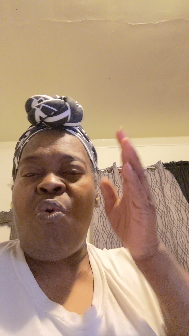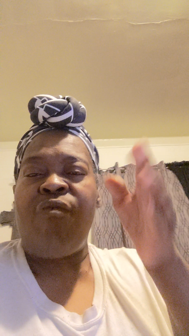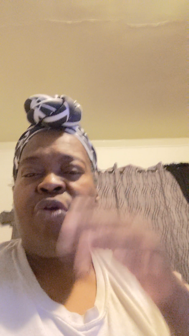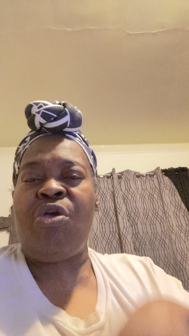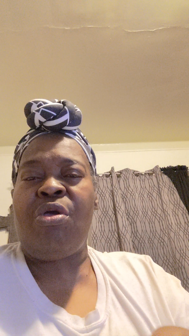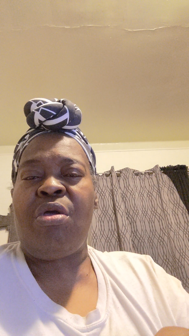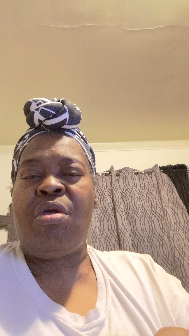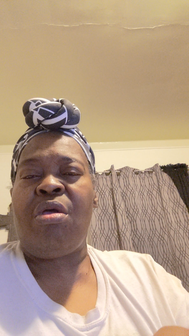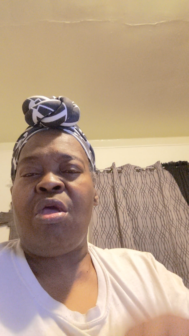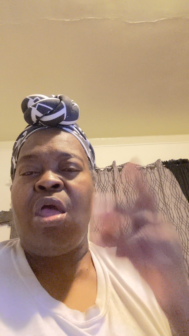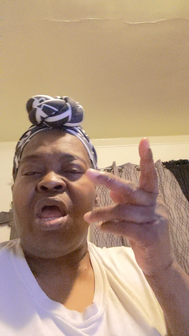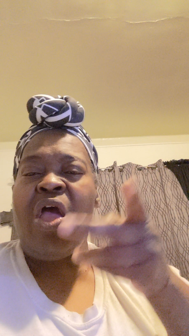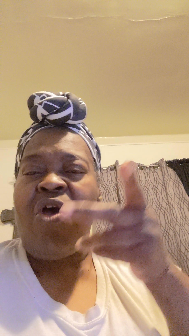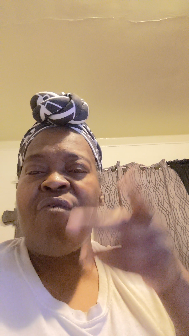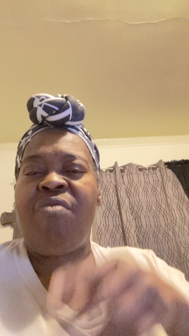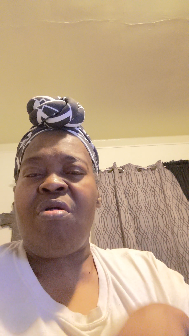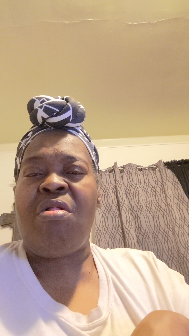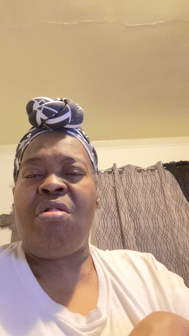careful